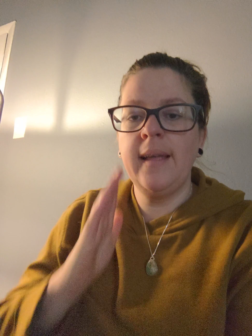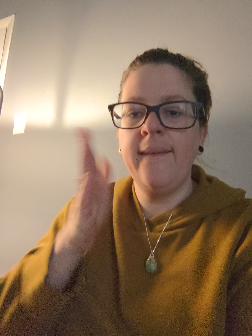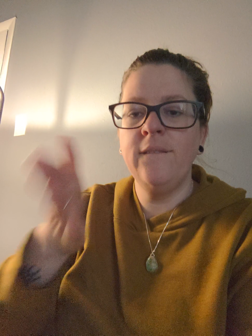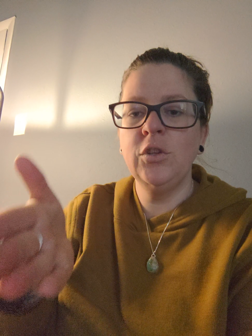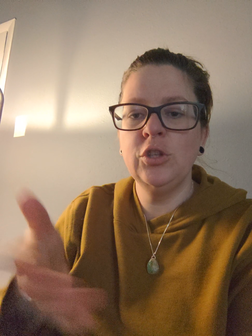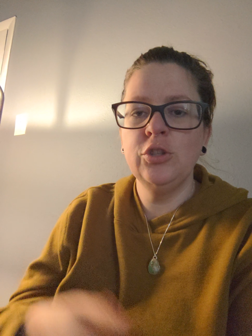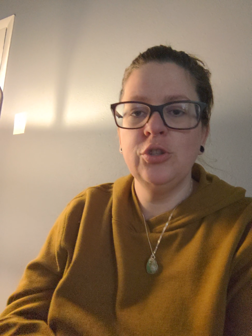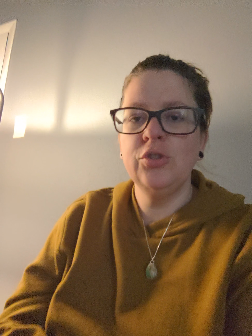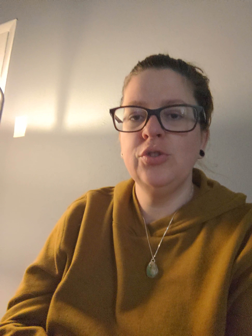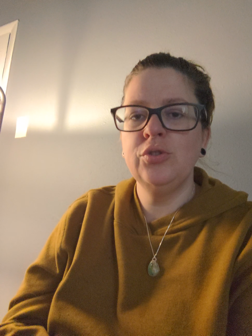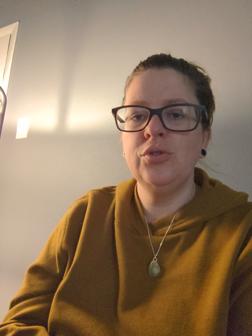after